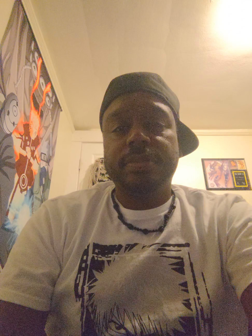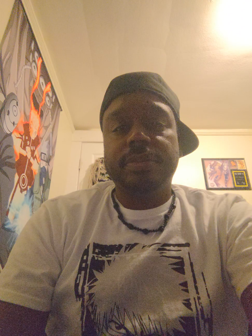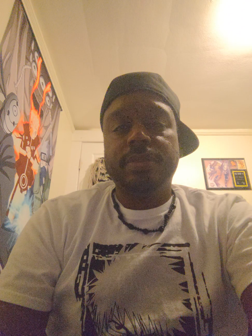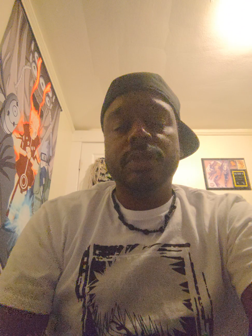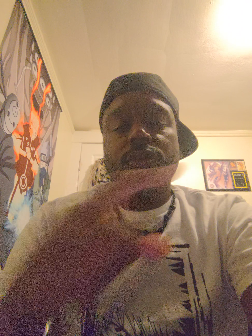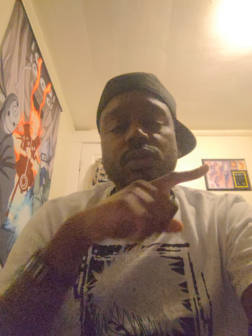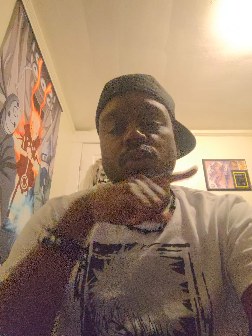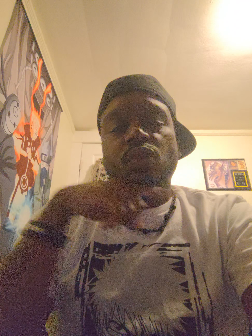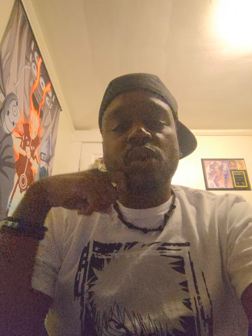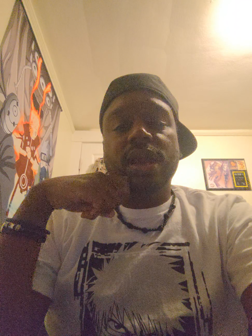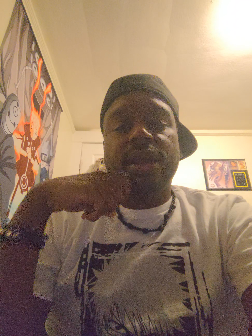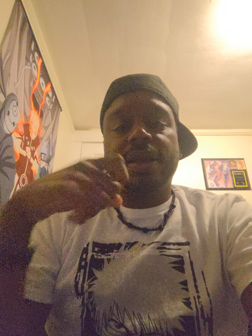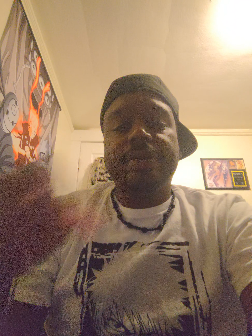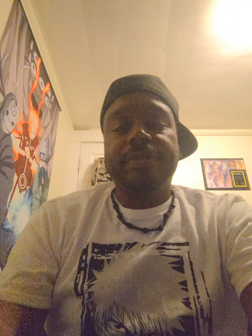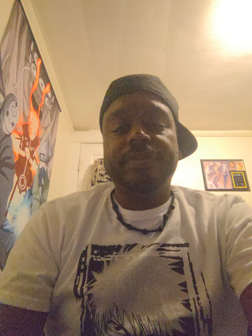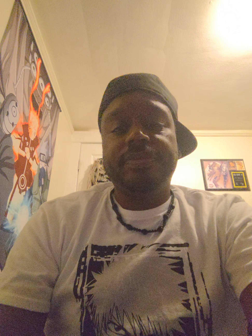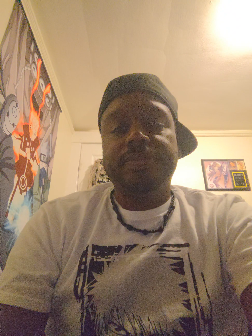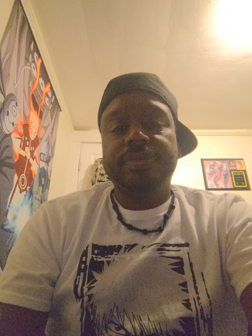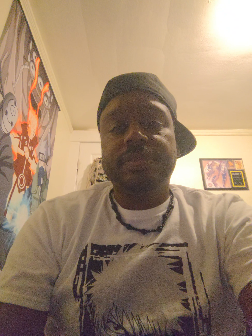dry